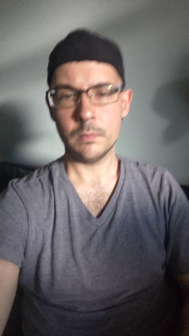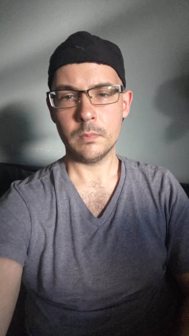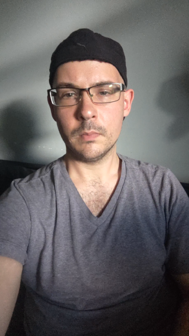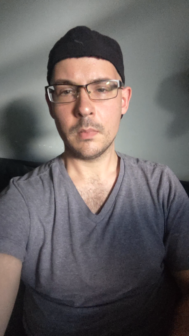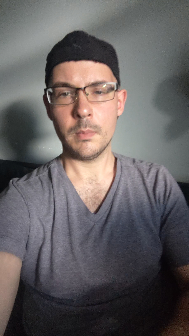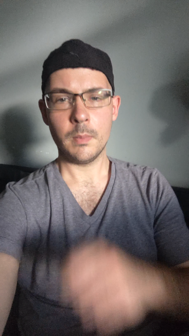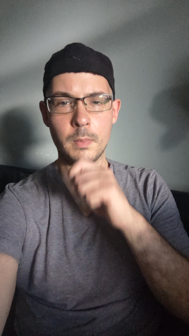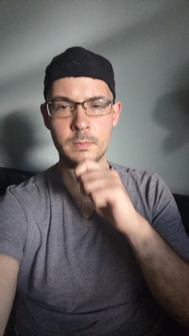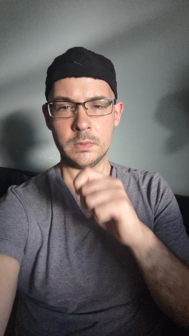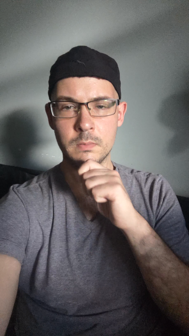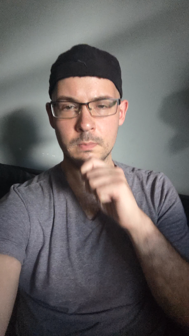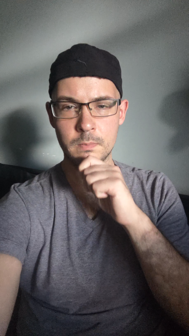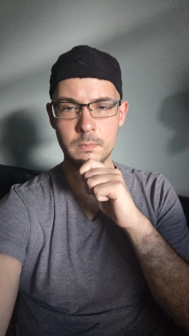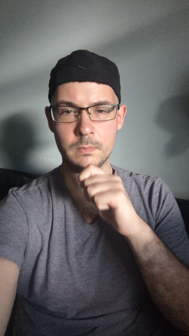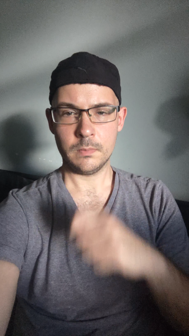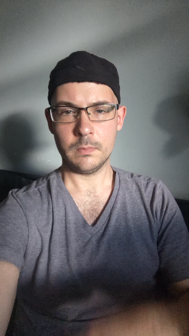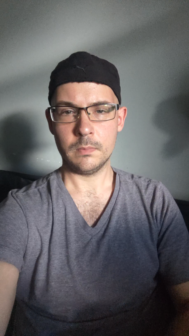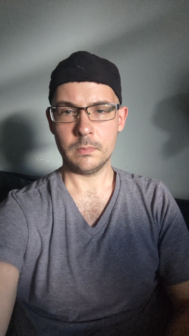popsicle